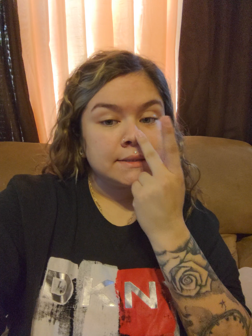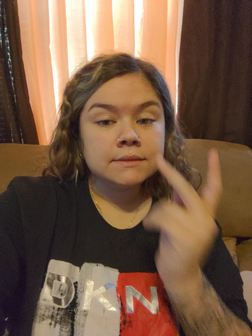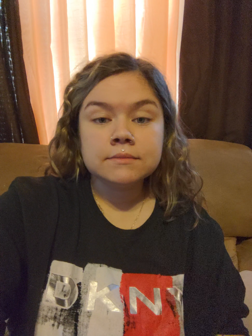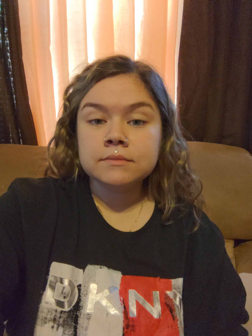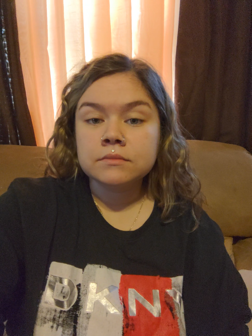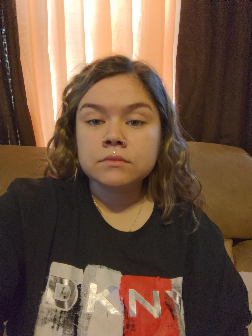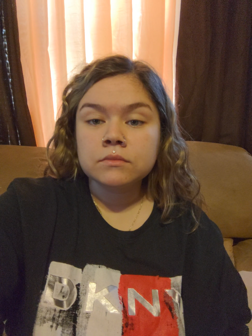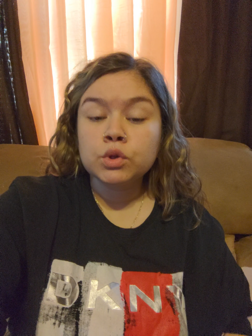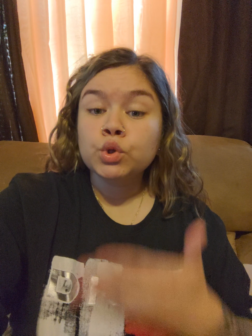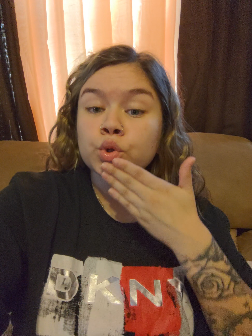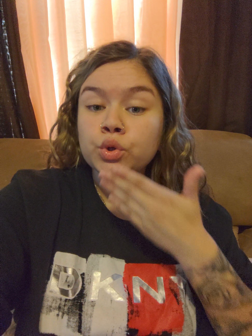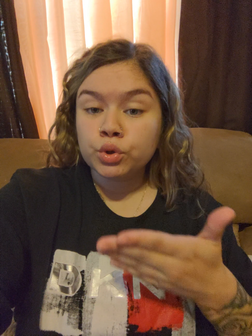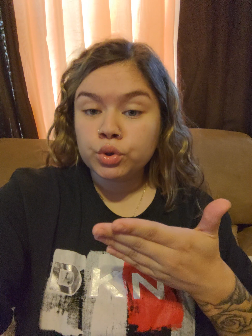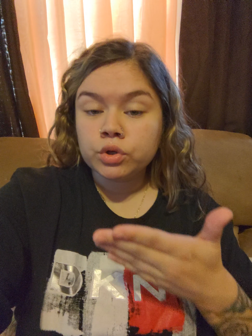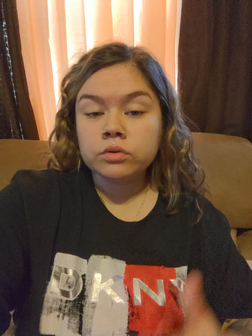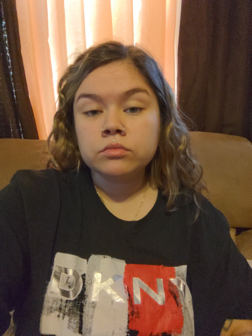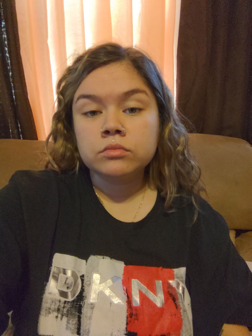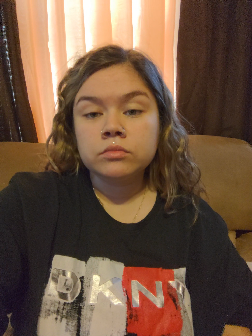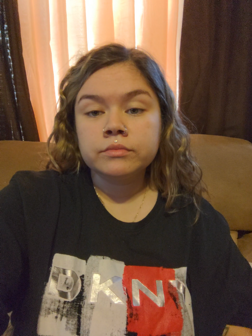good